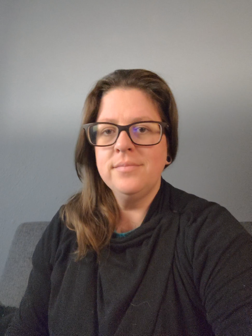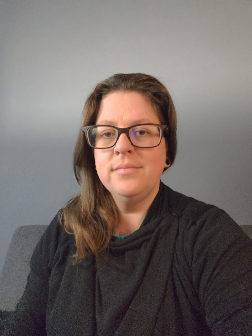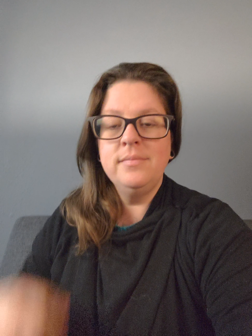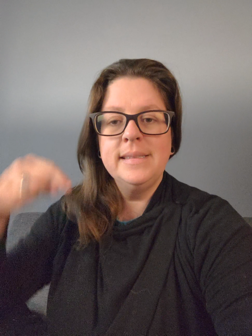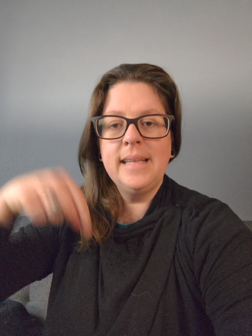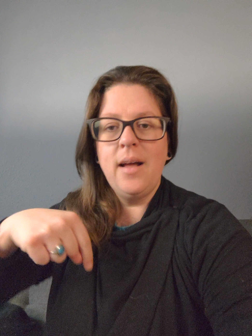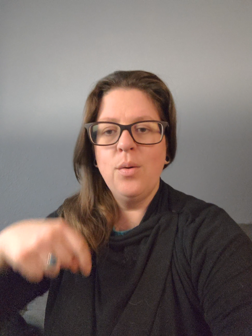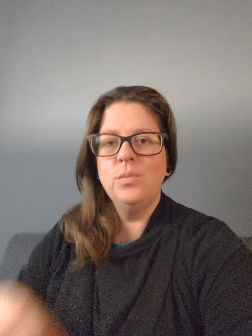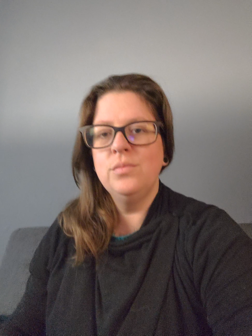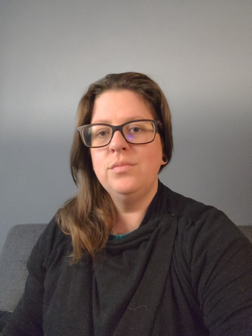down